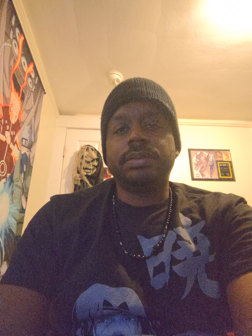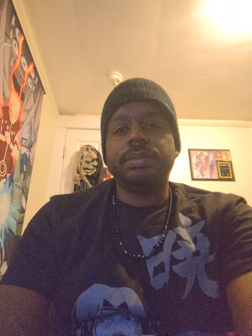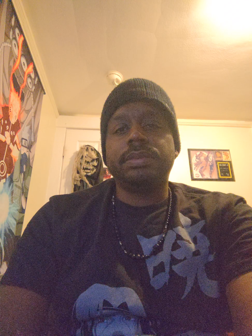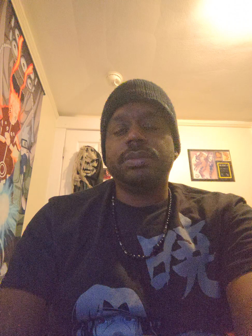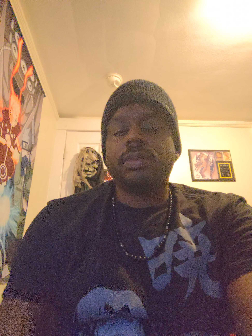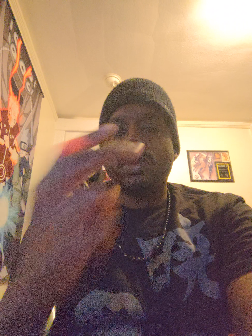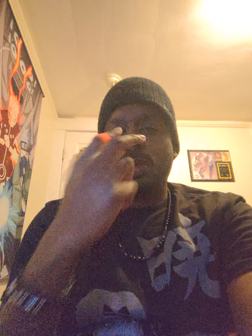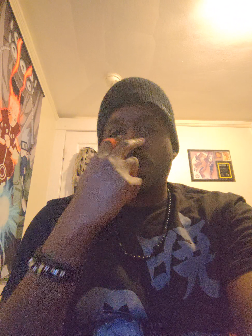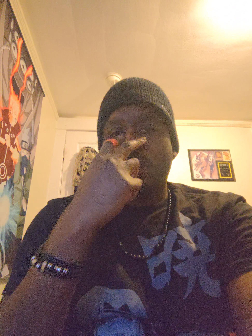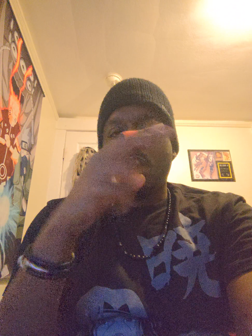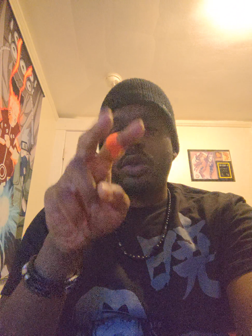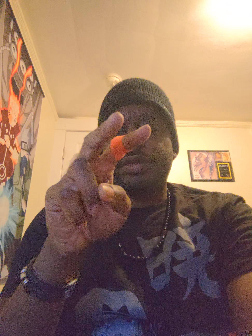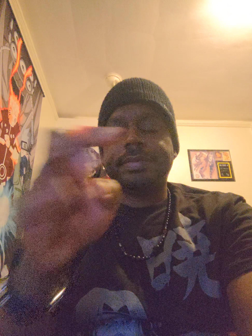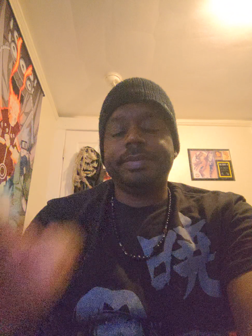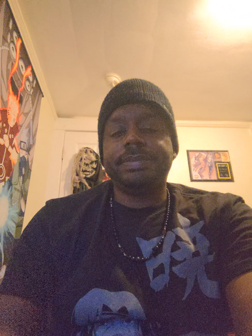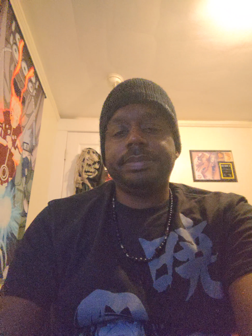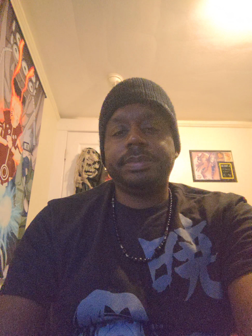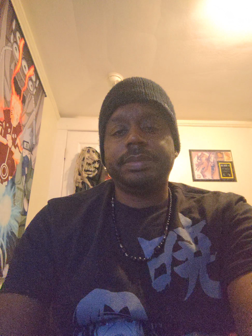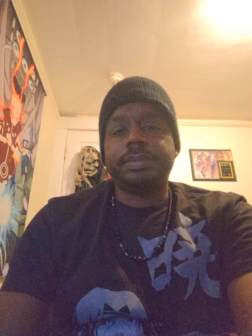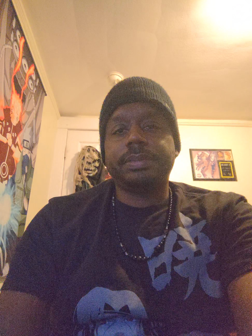look